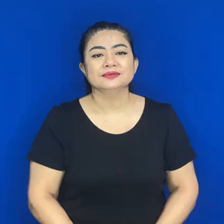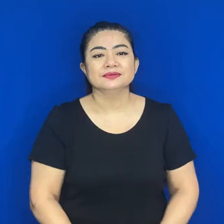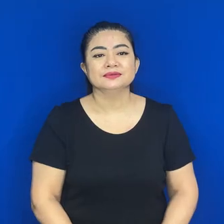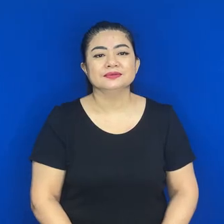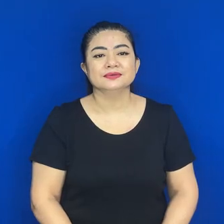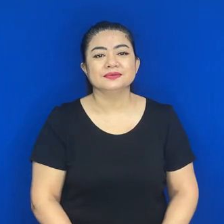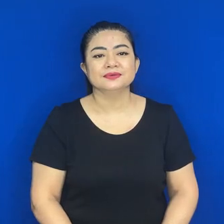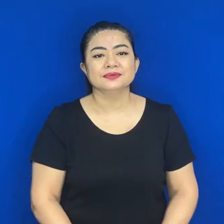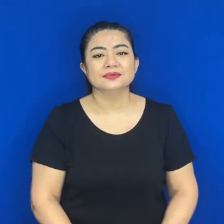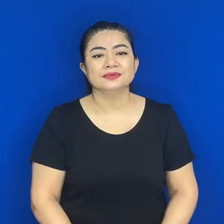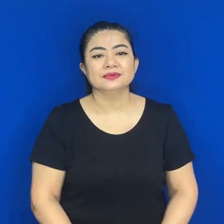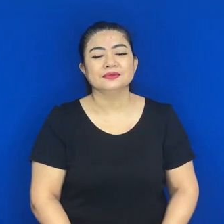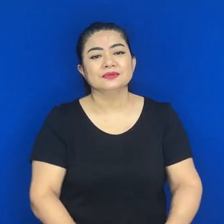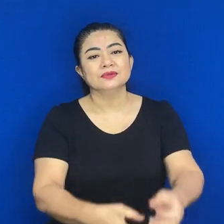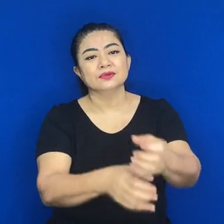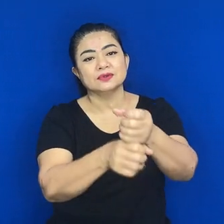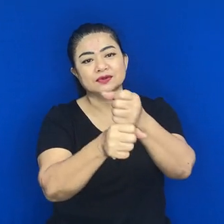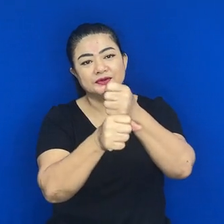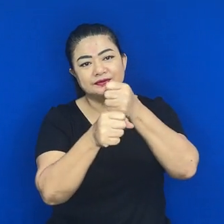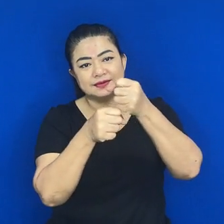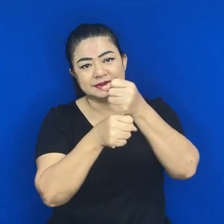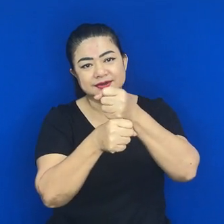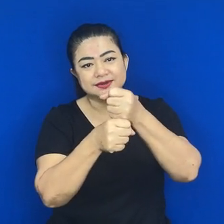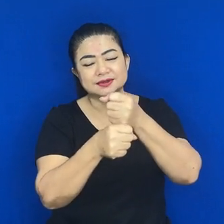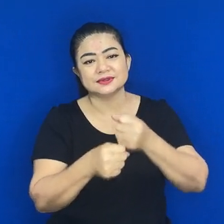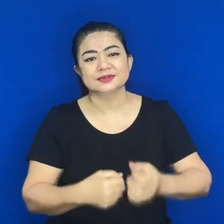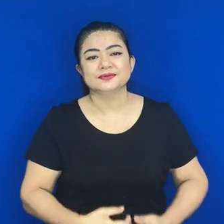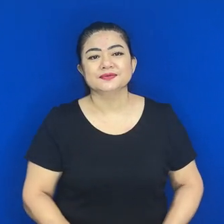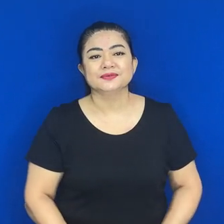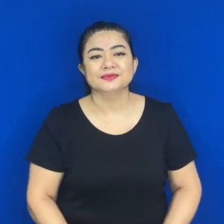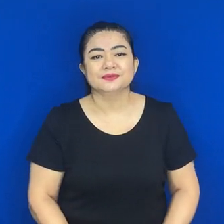coffee